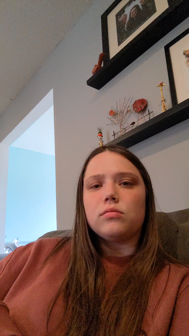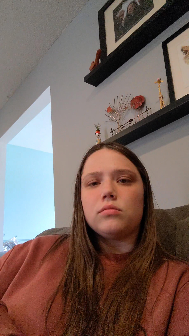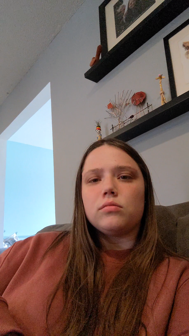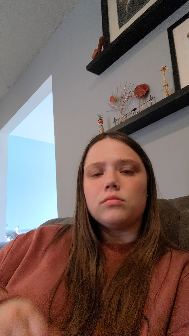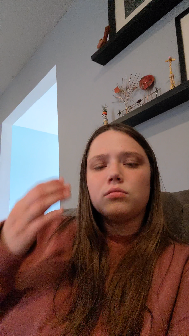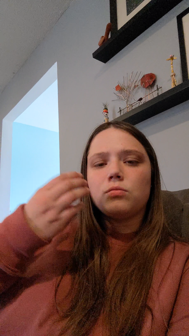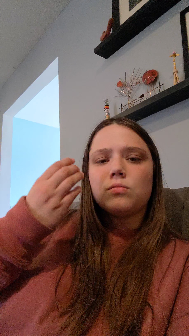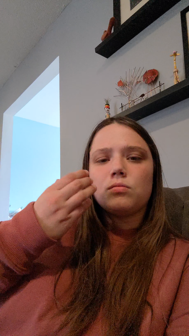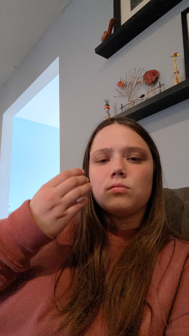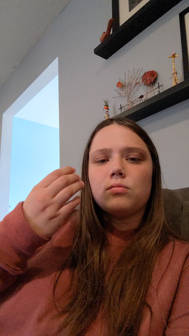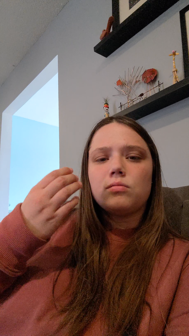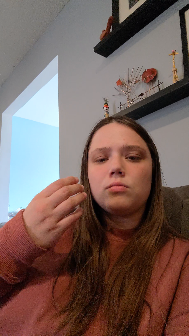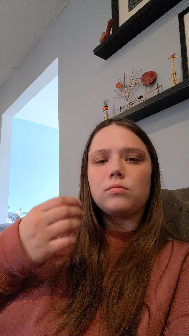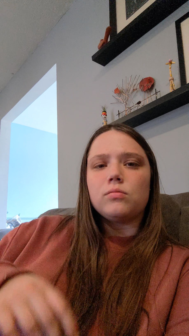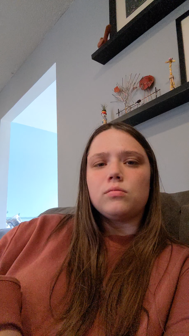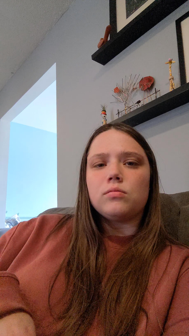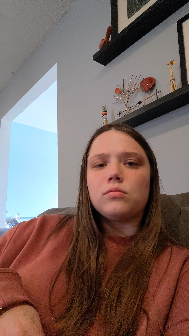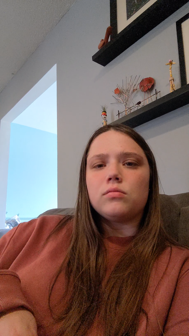shake